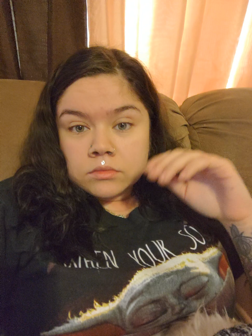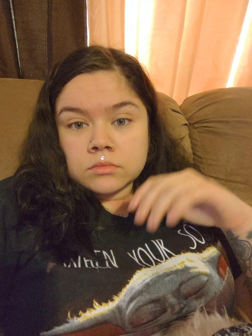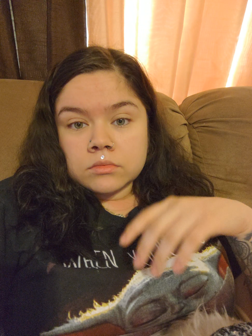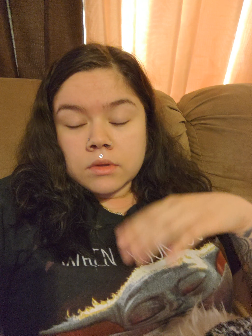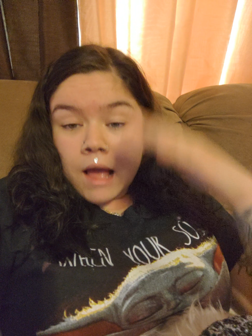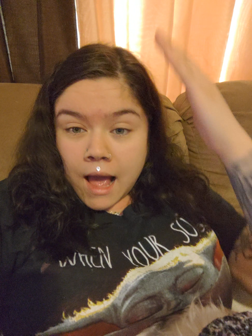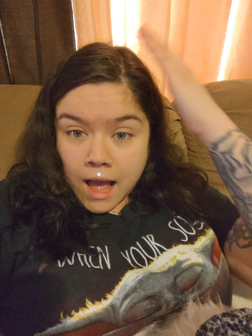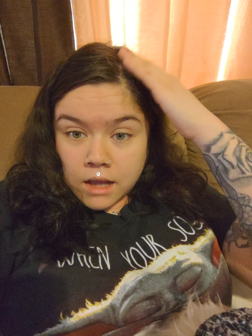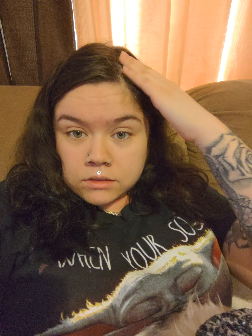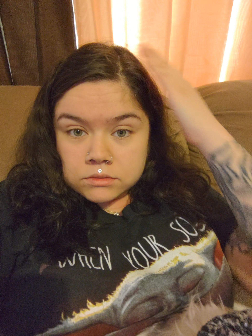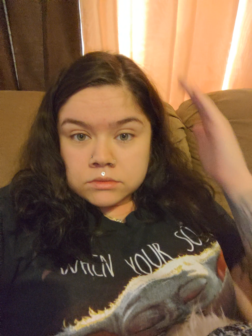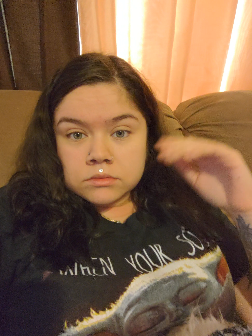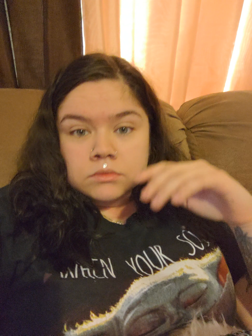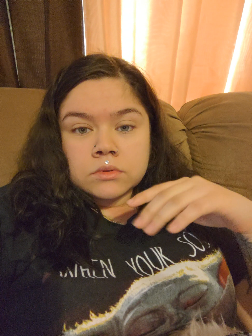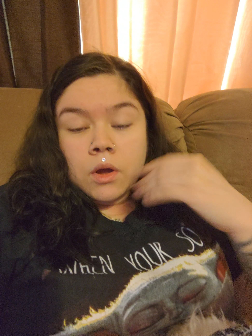hat